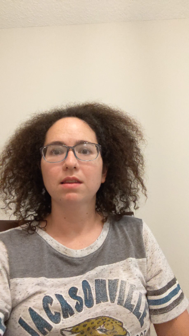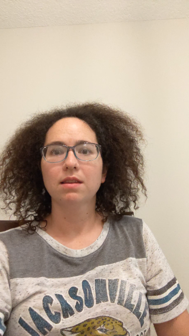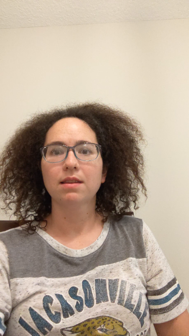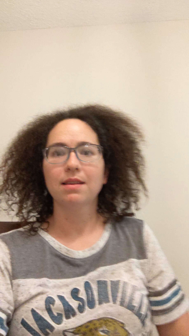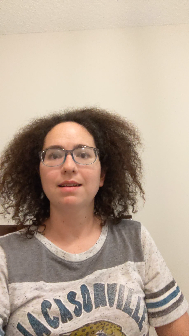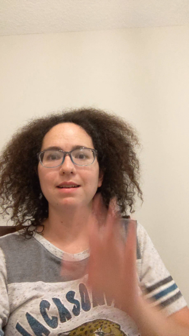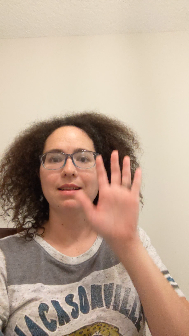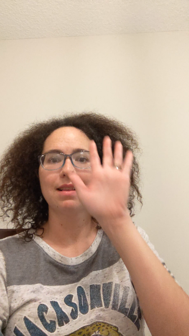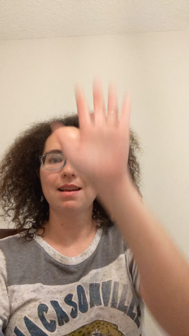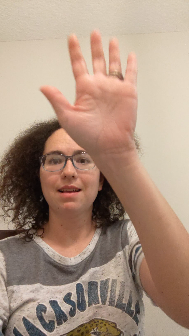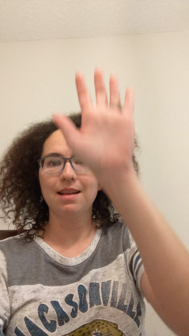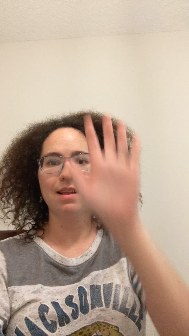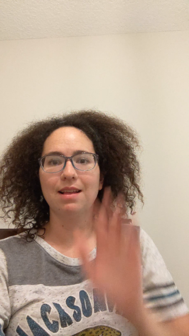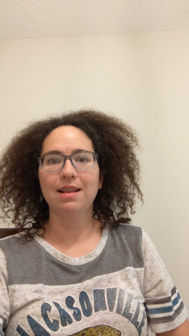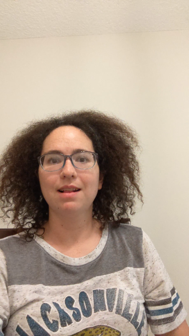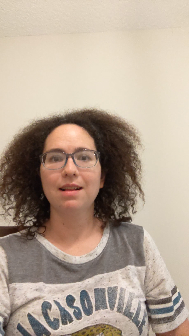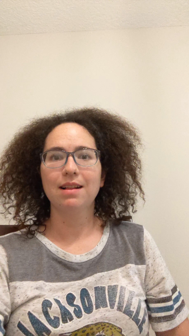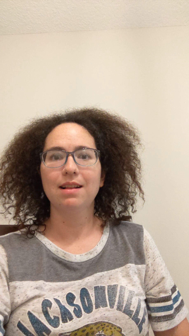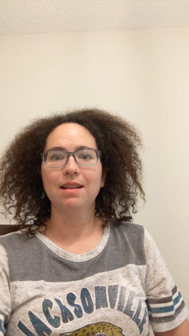give me five